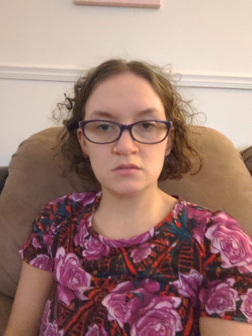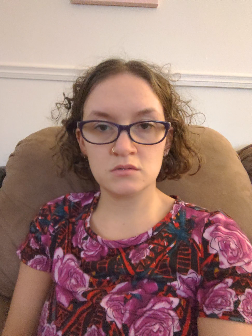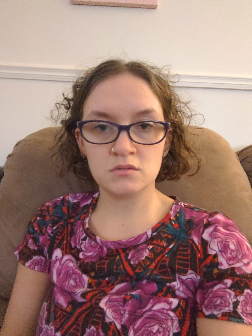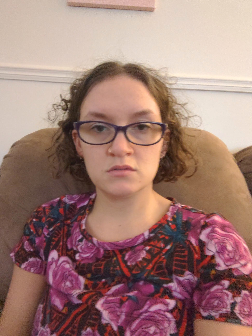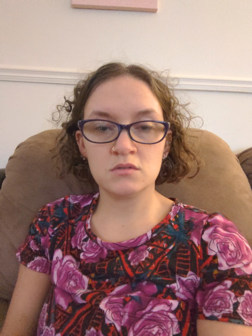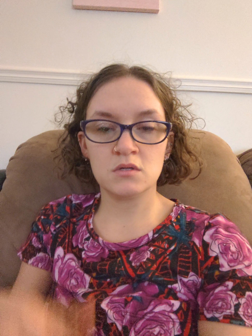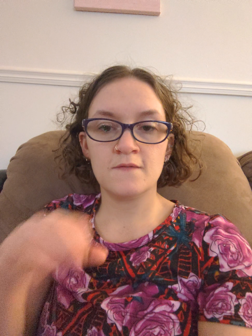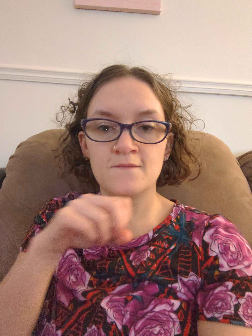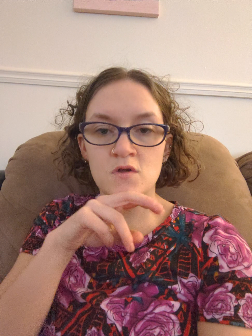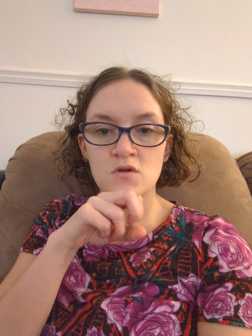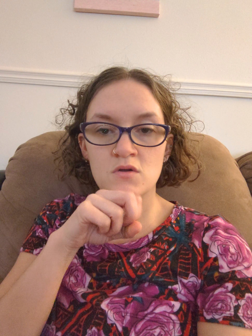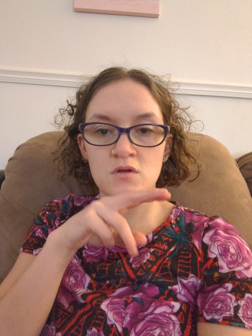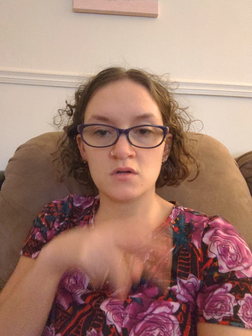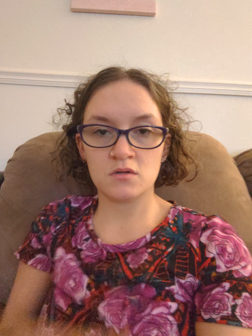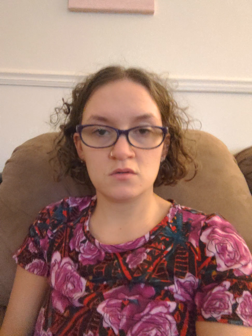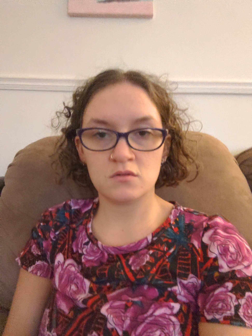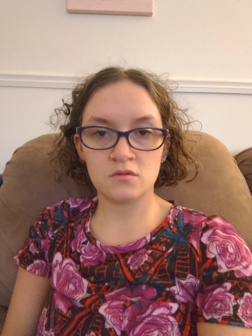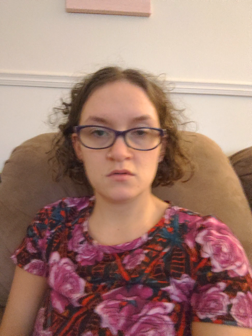frog